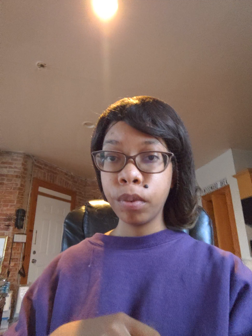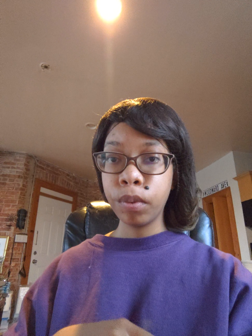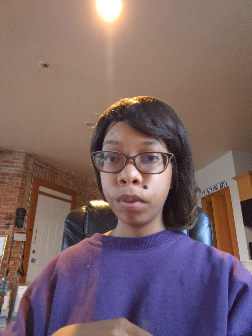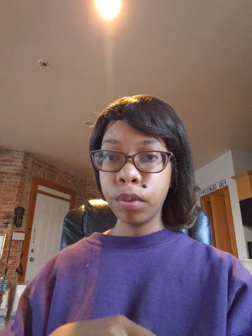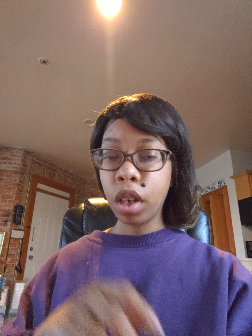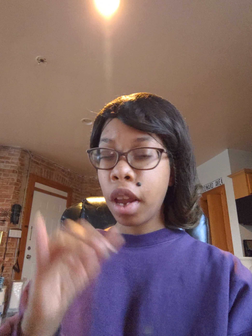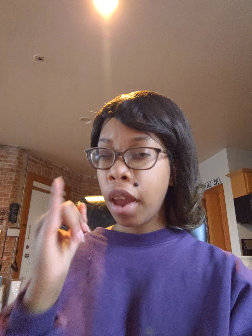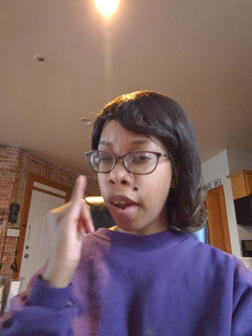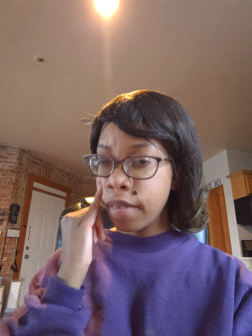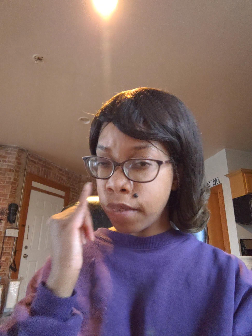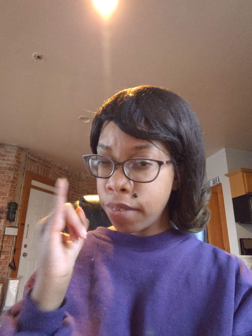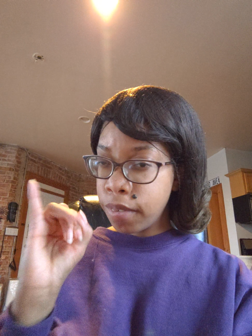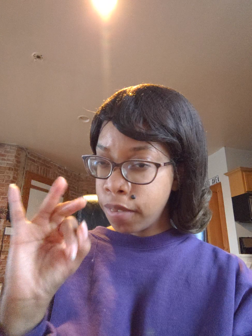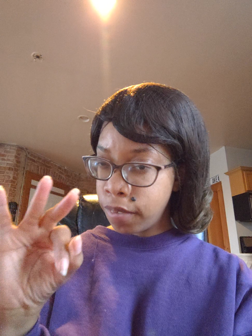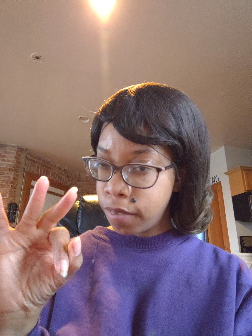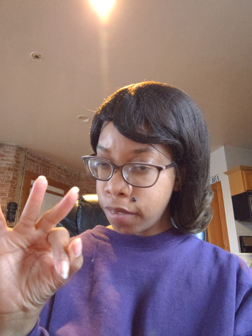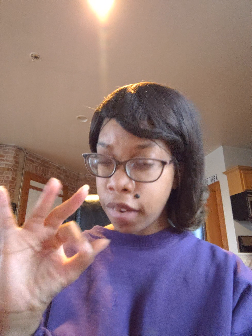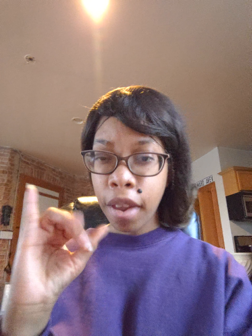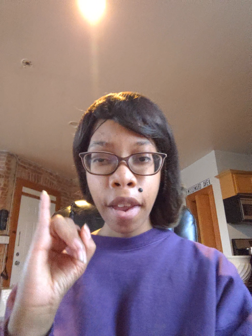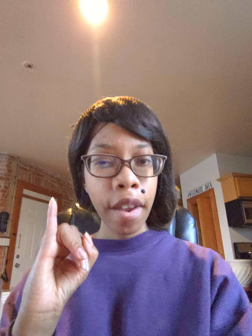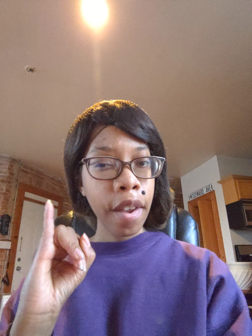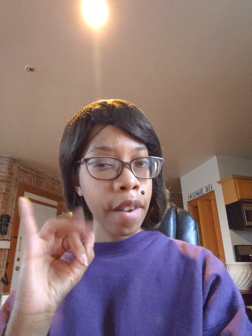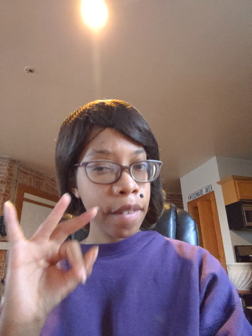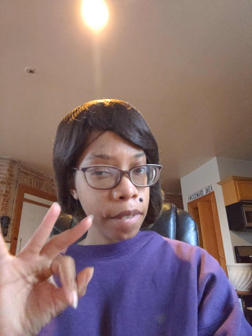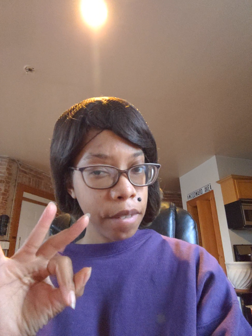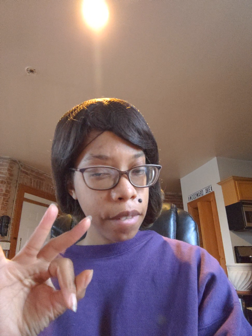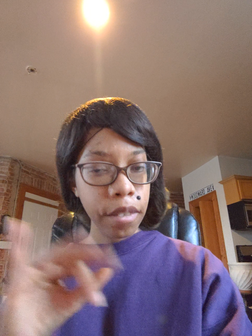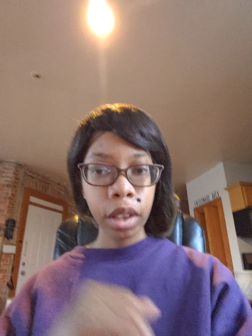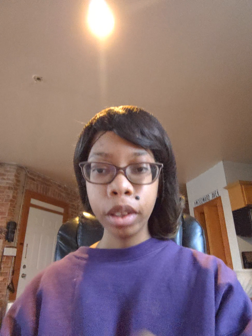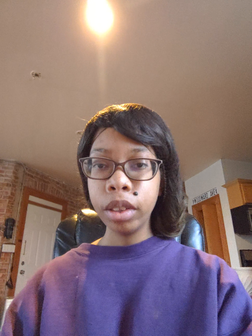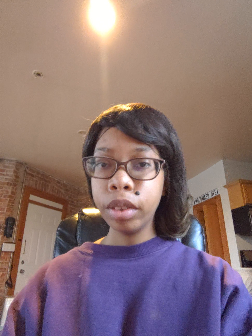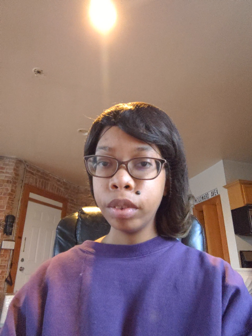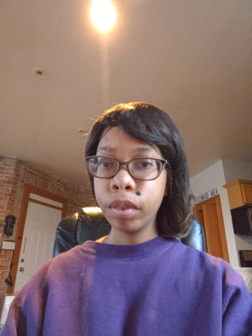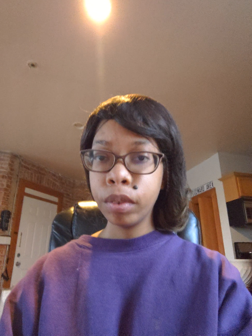if